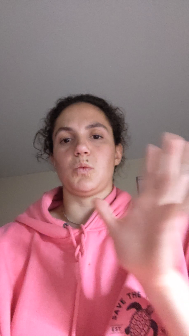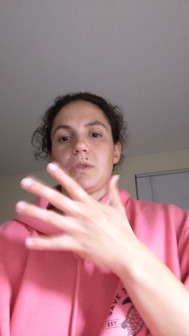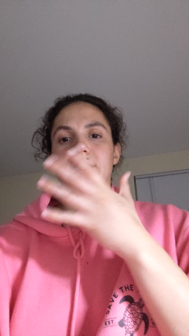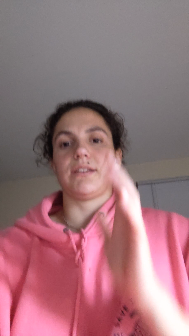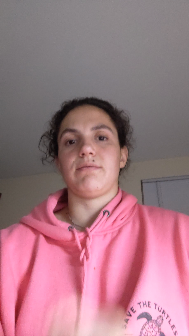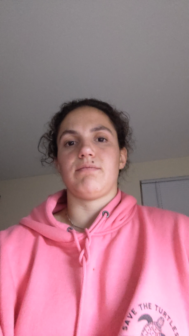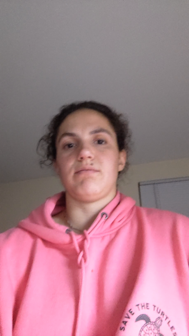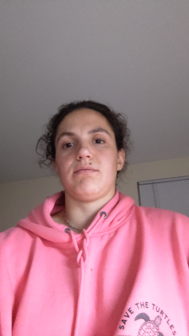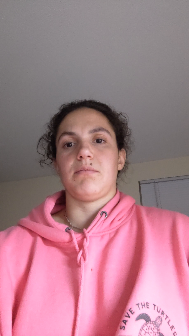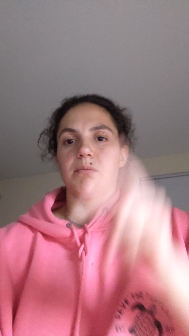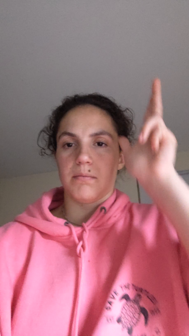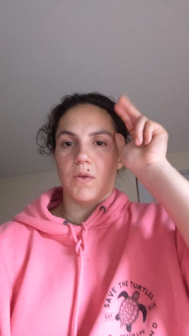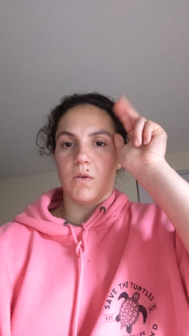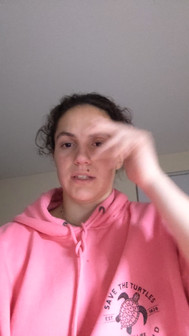pony